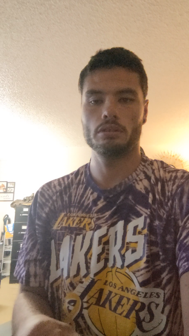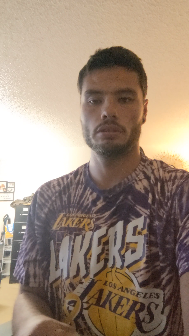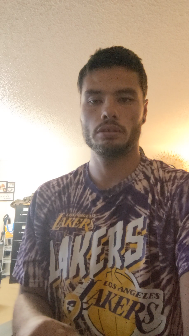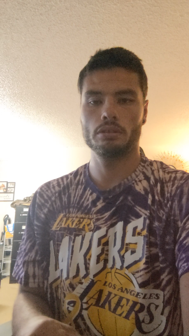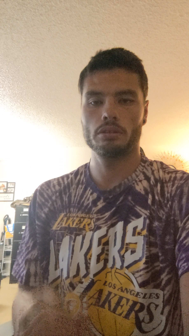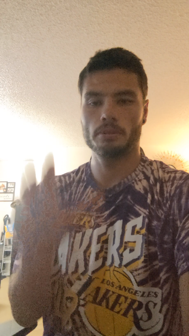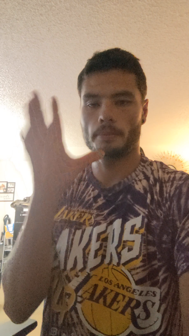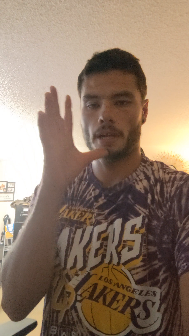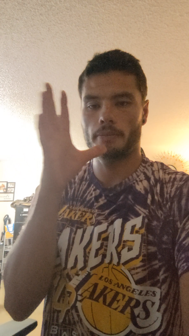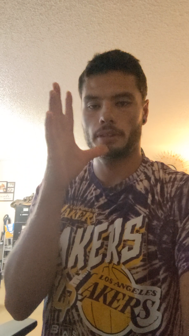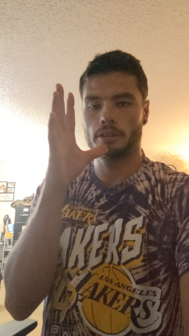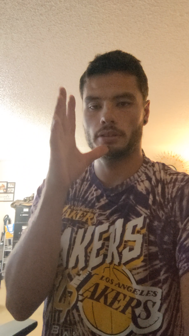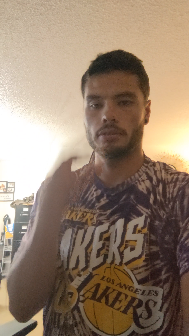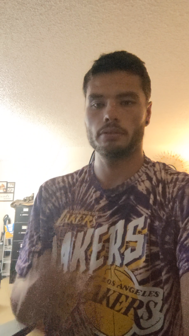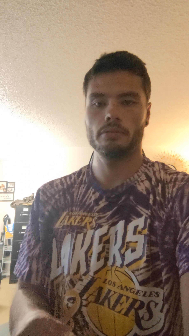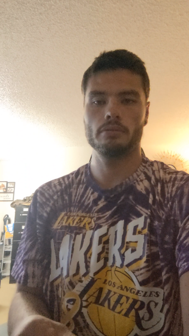mommy